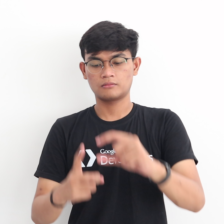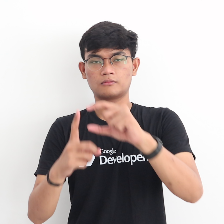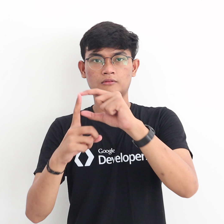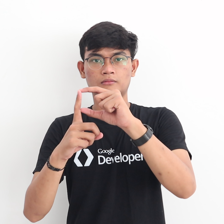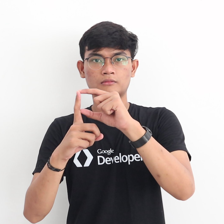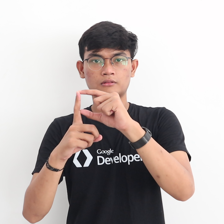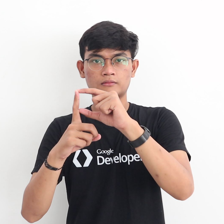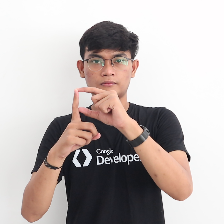P